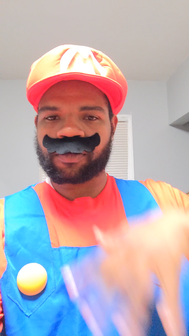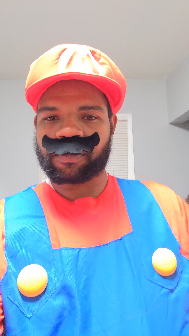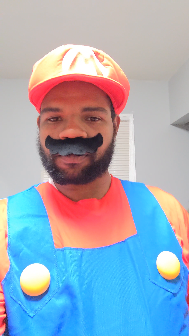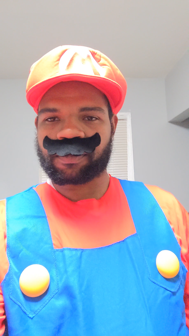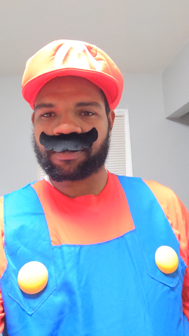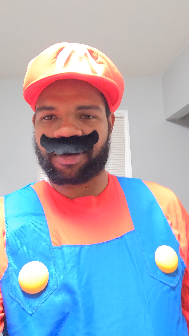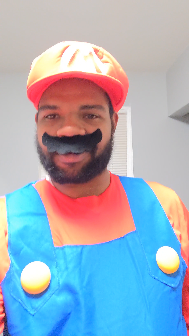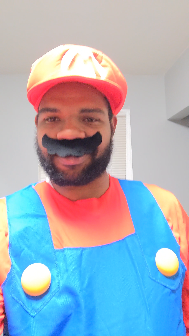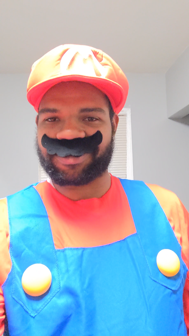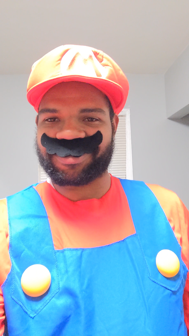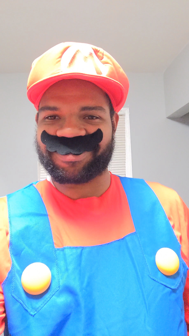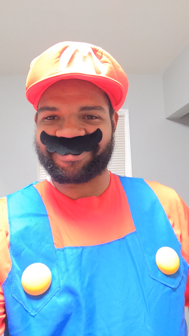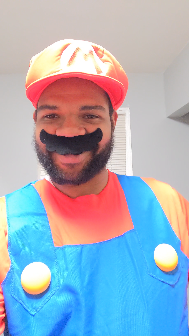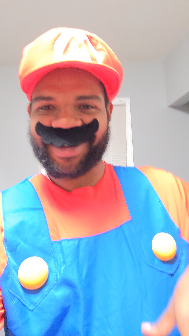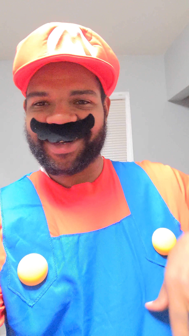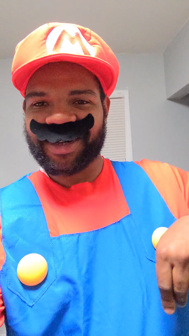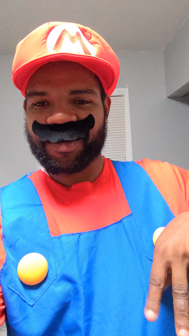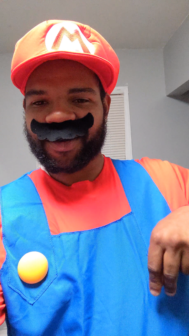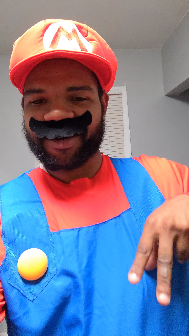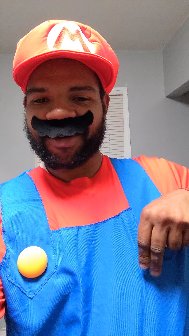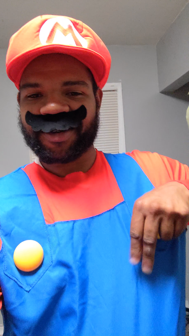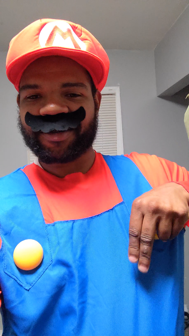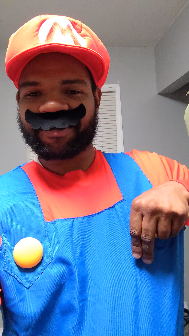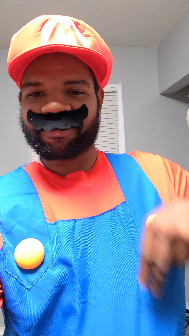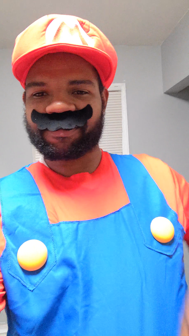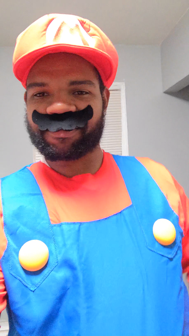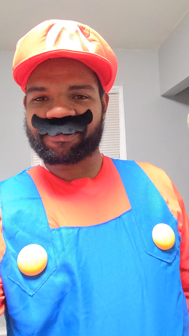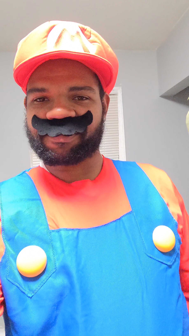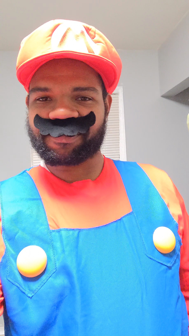diaper